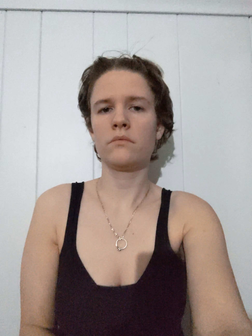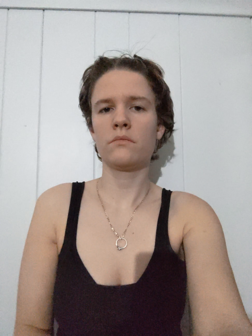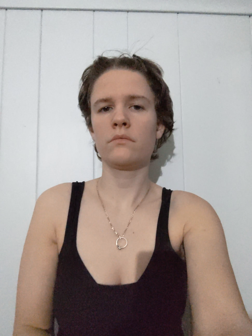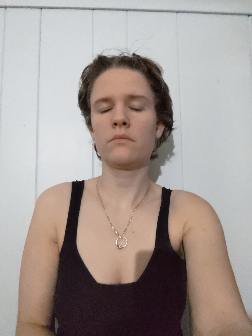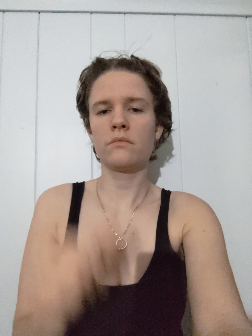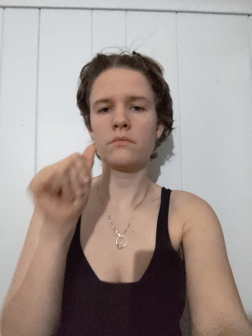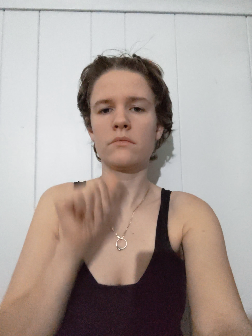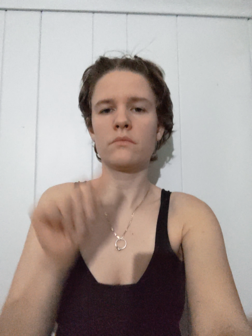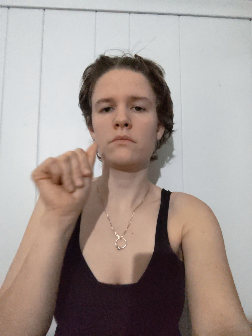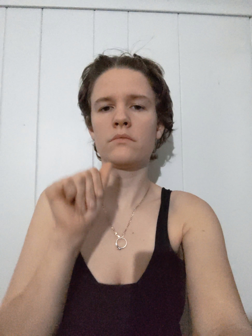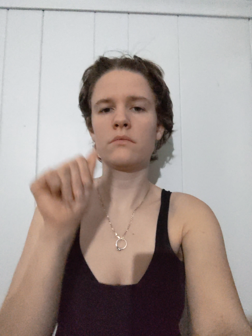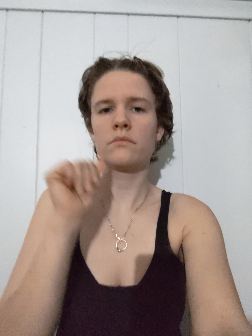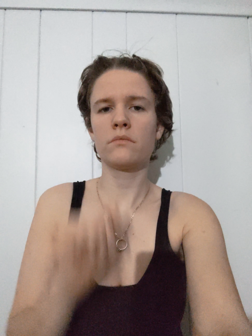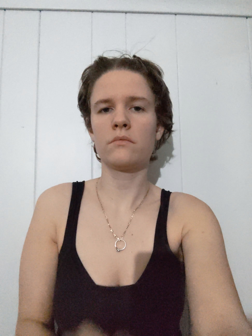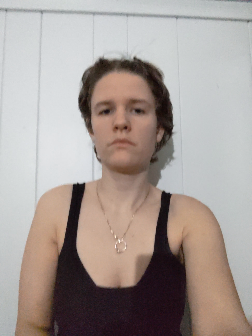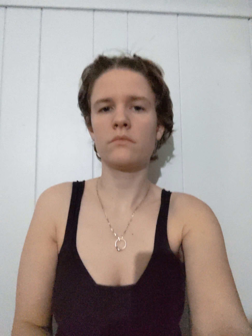aunt